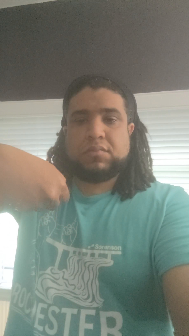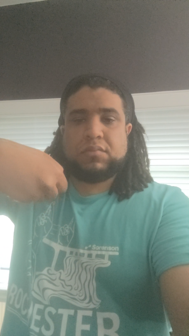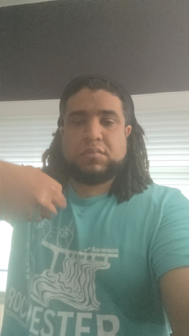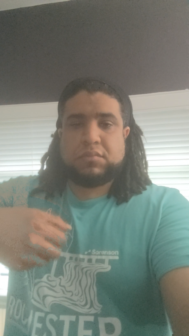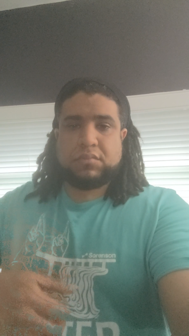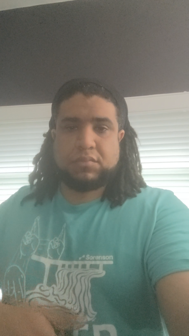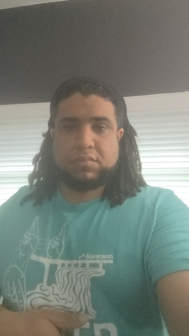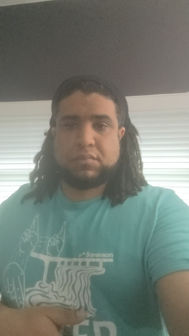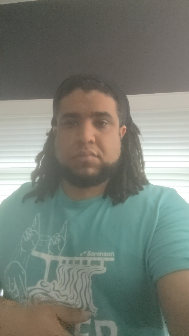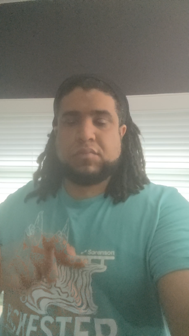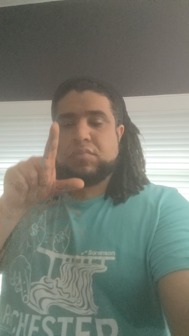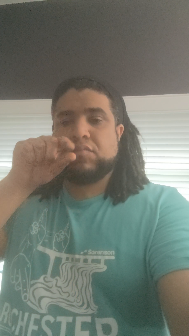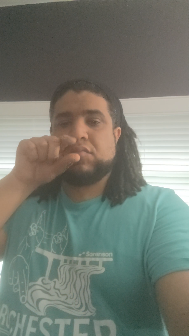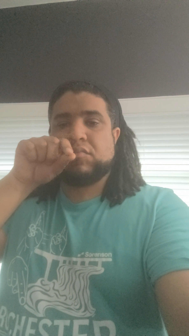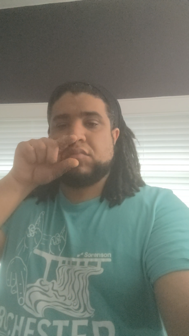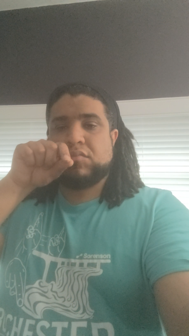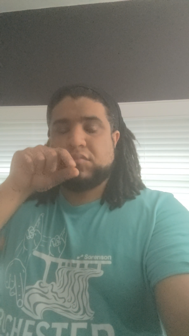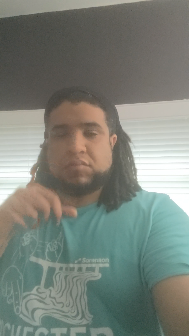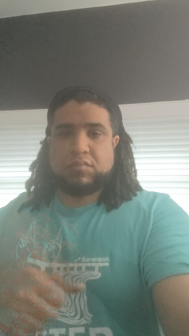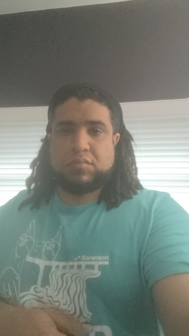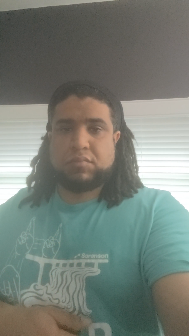chicken